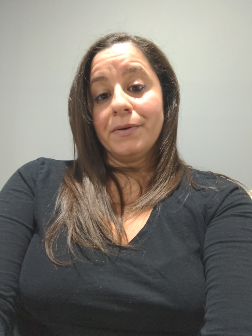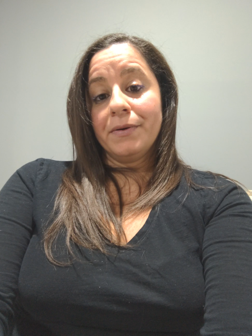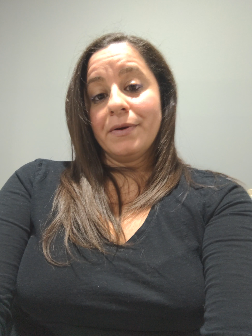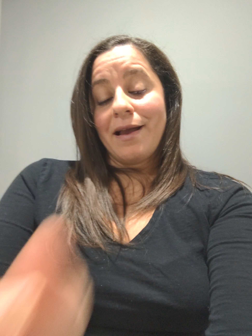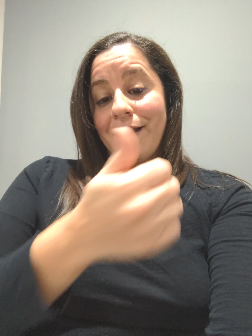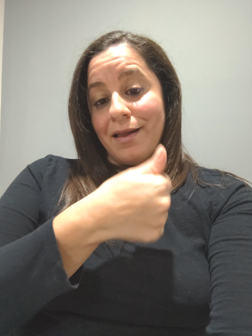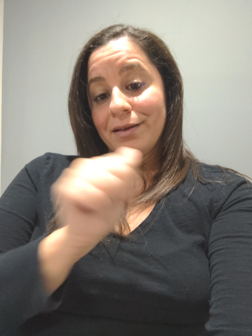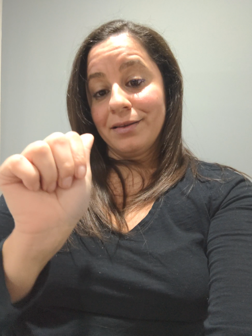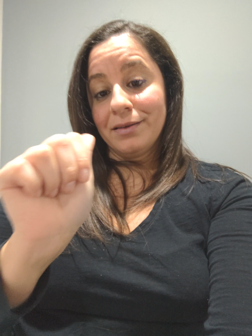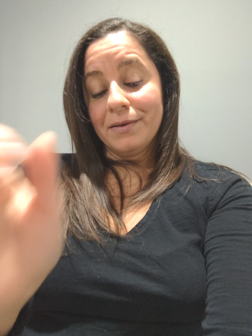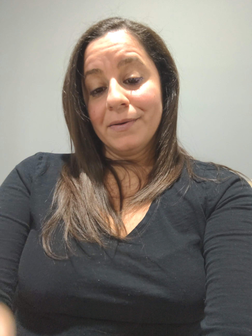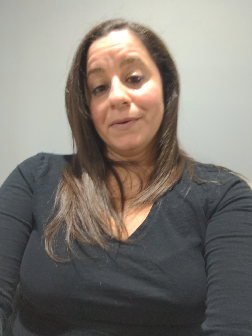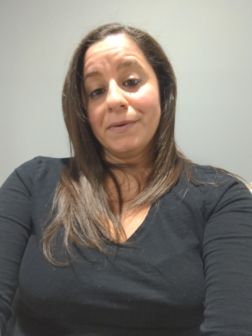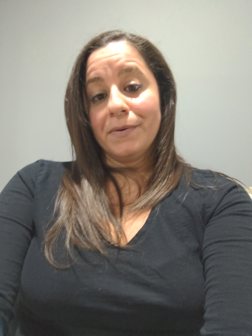any